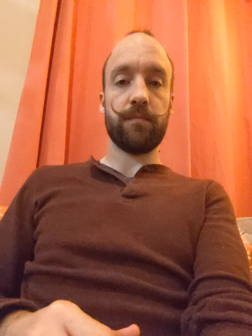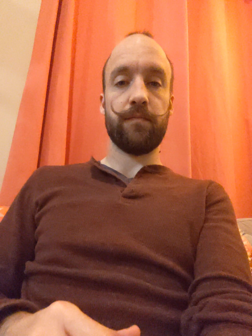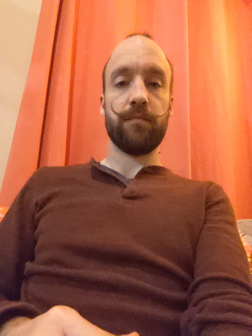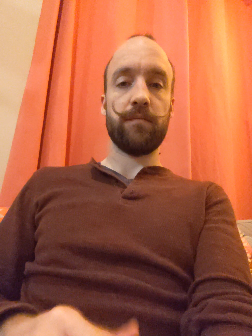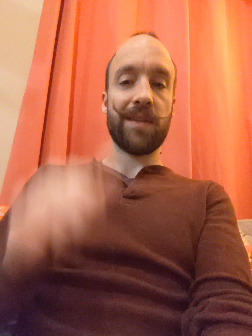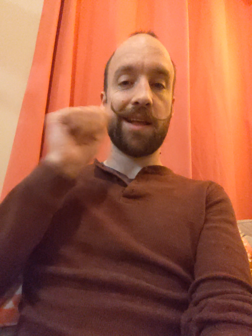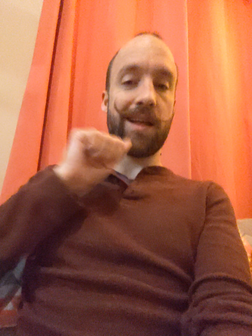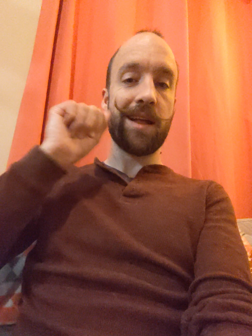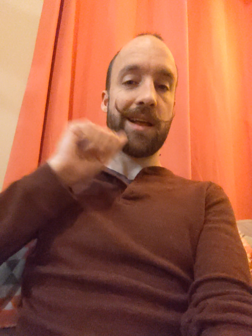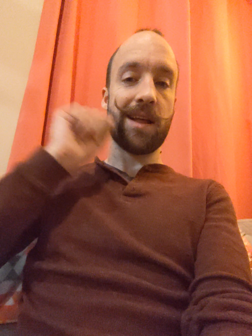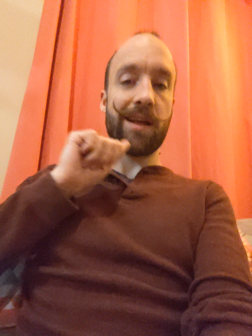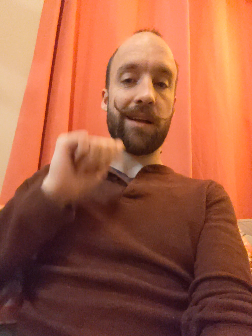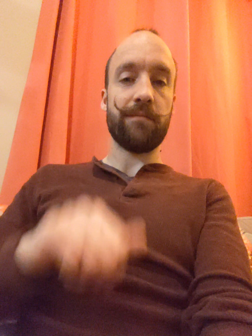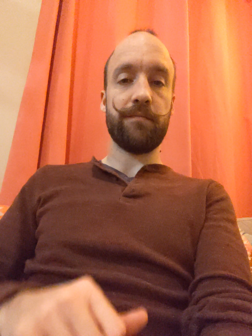aunt